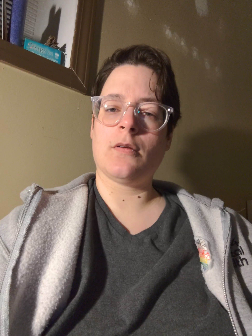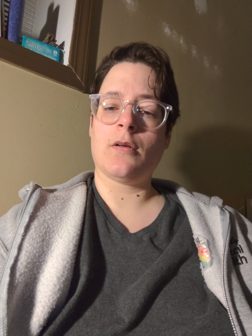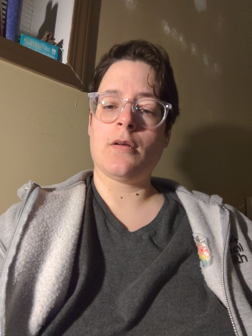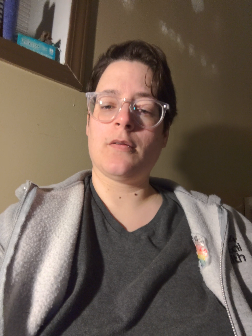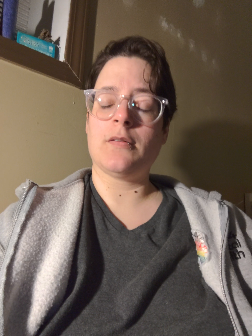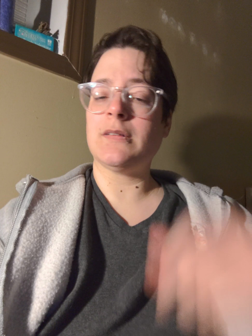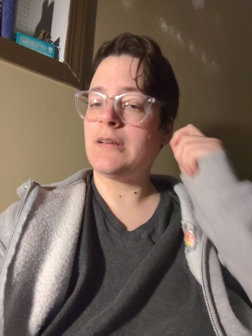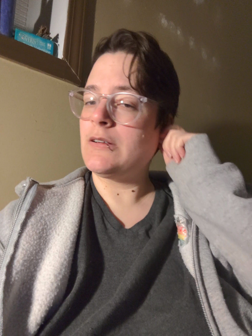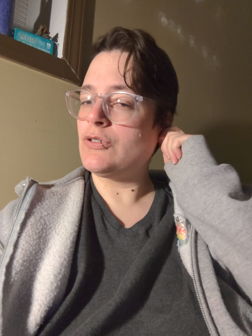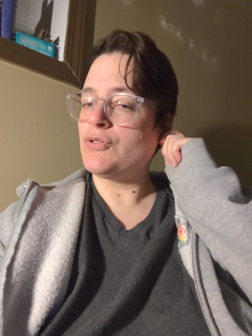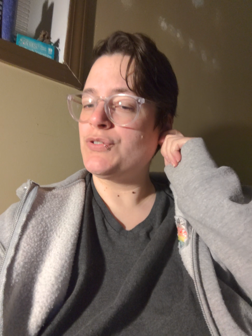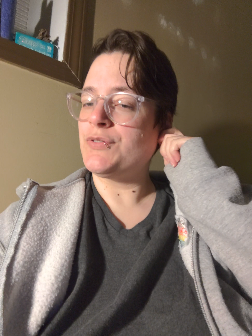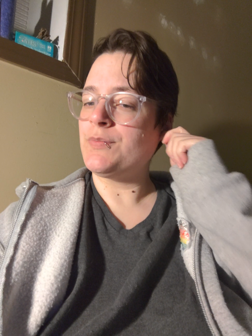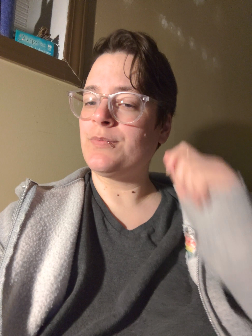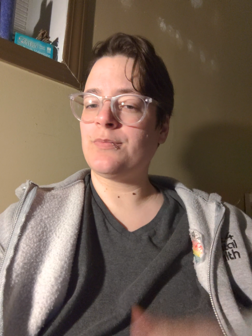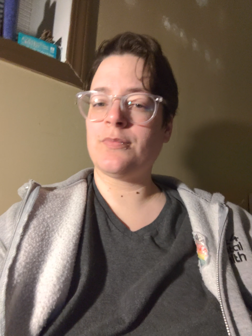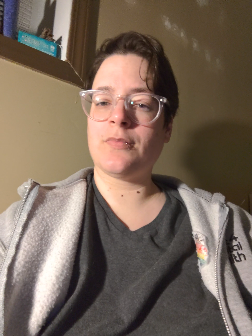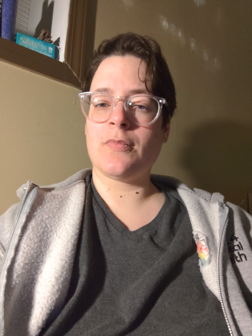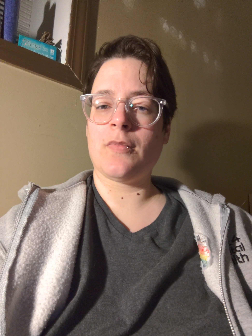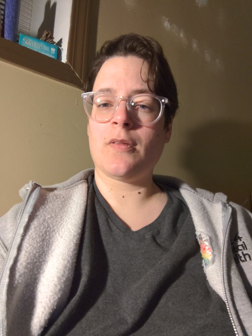ear